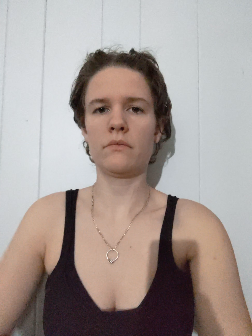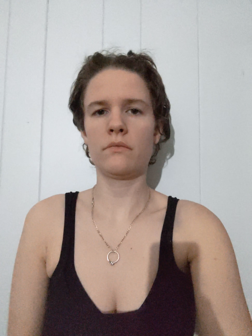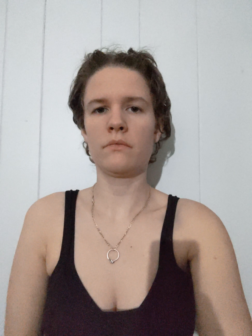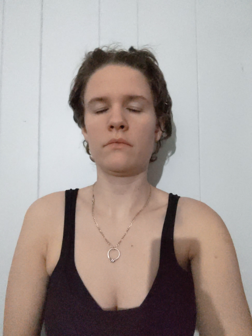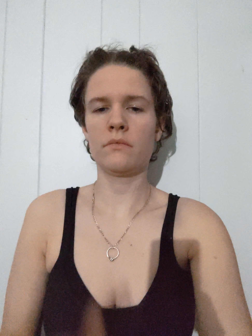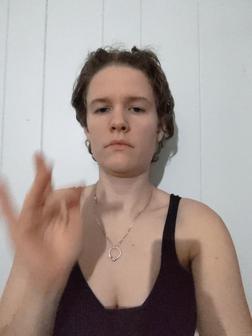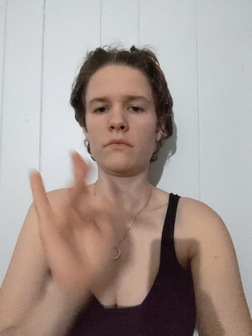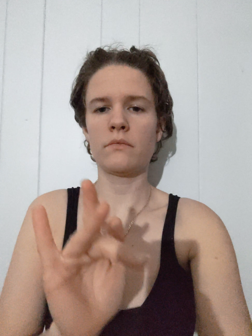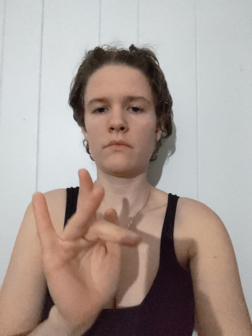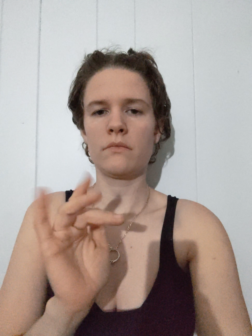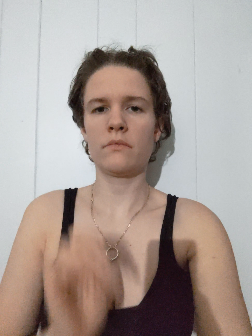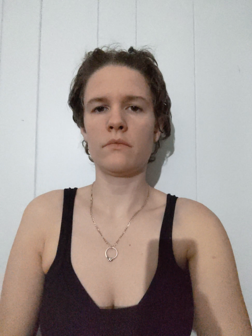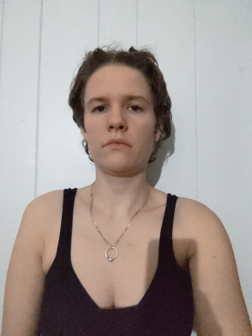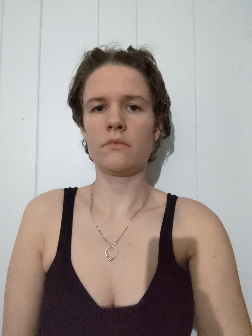touch